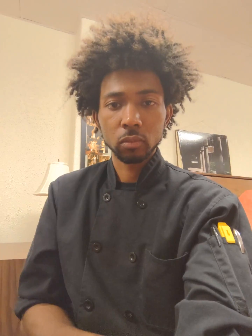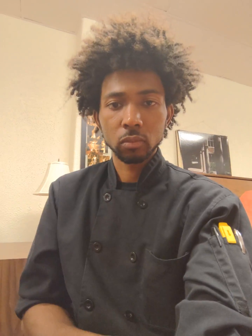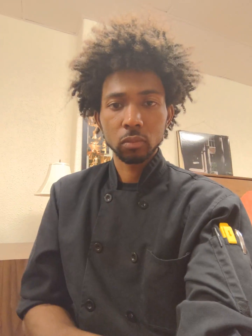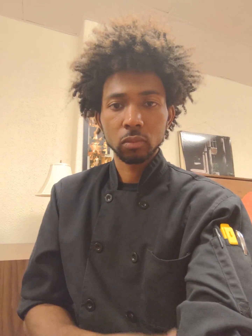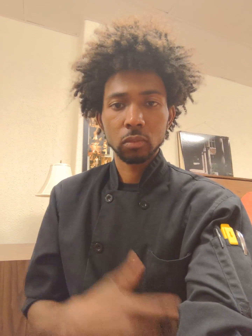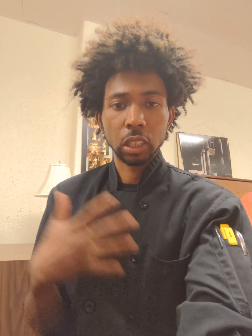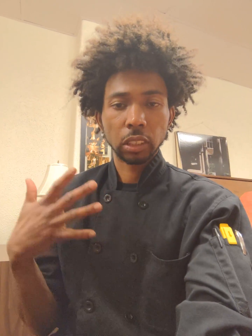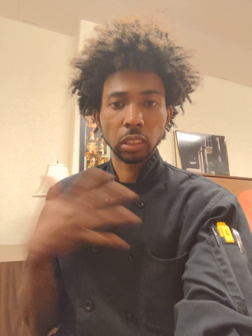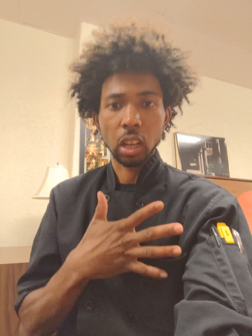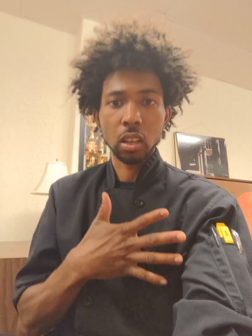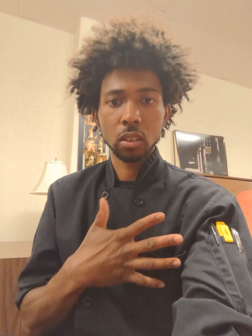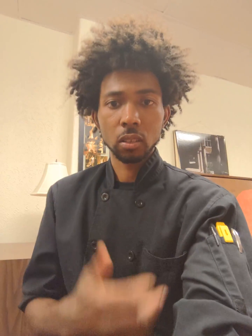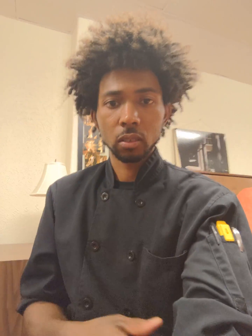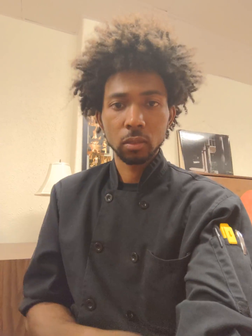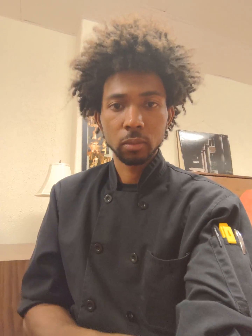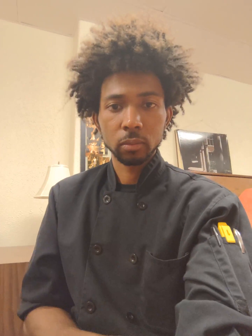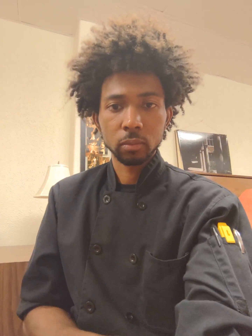scared